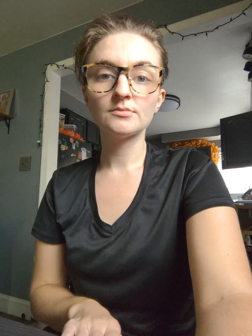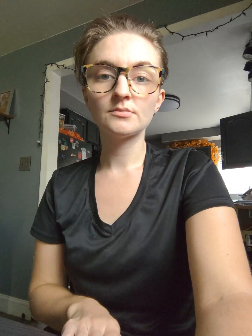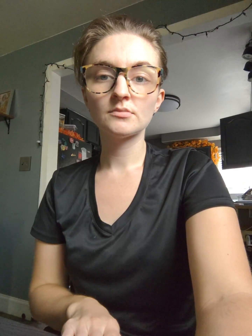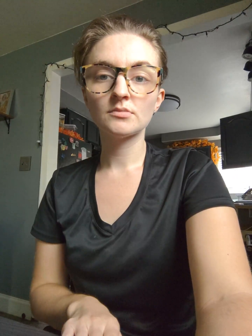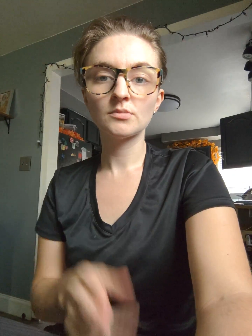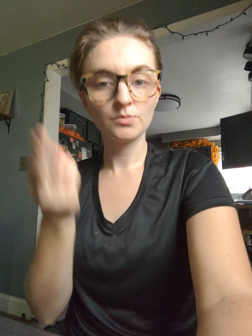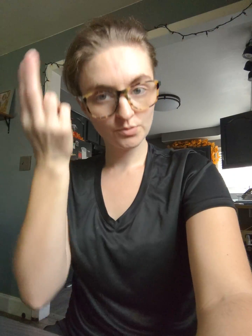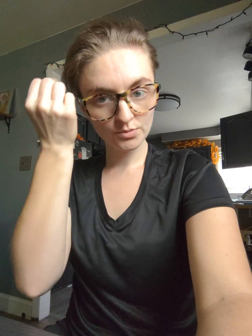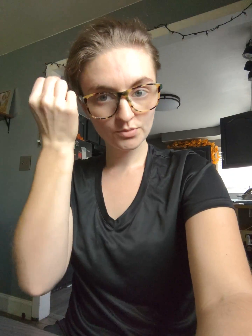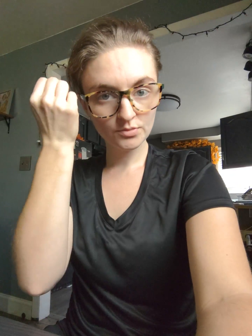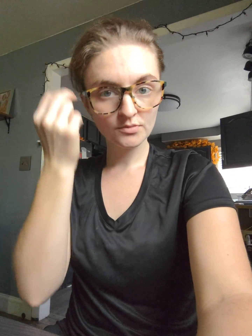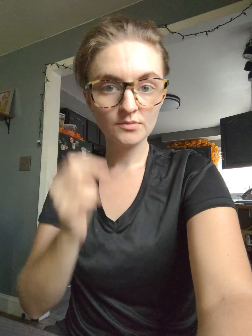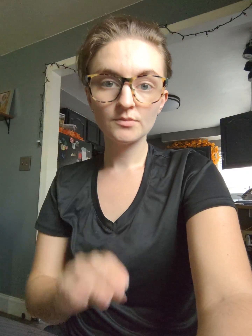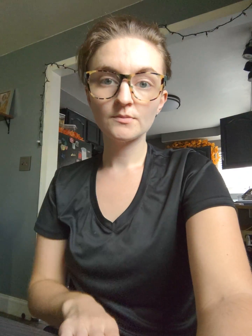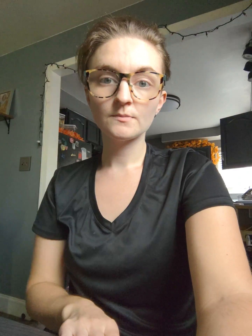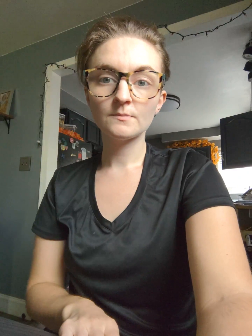bunny